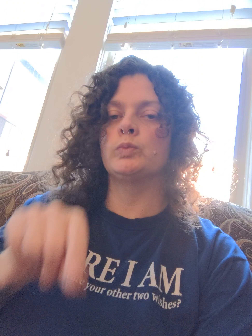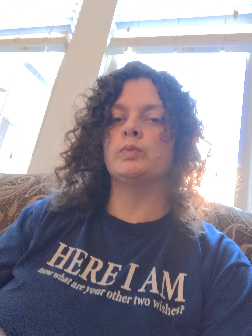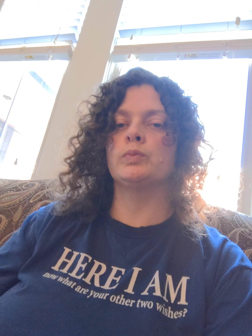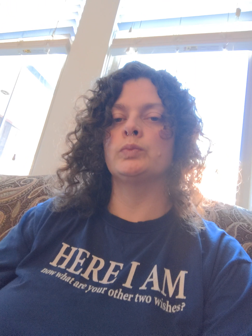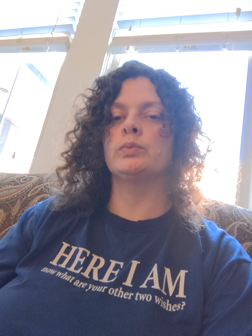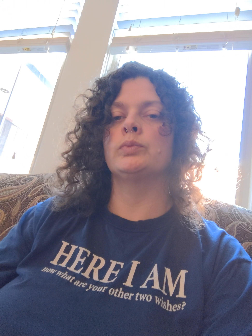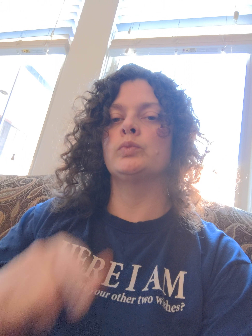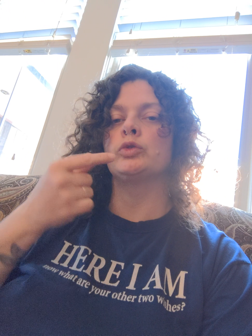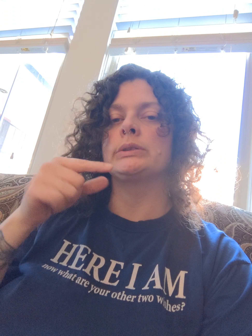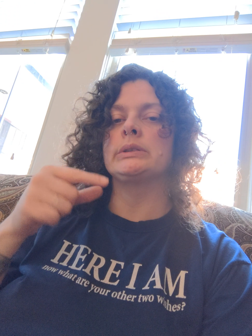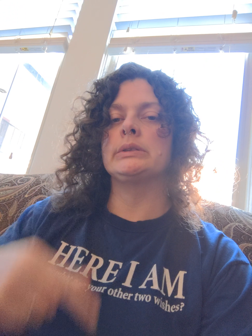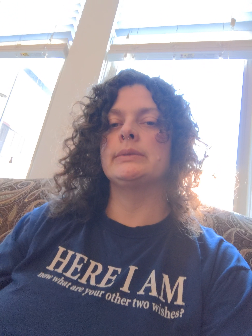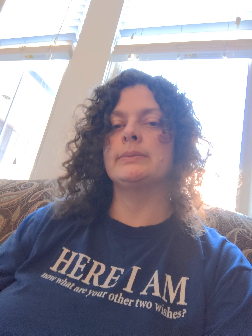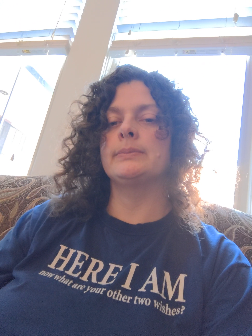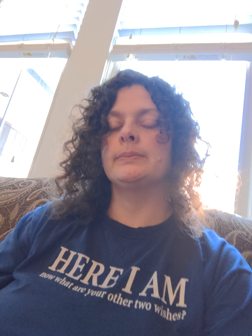green